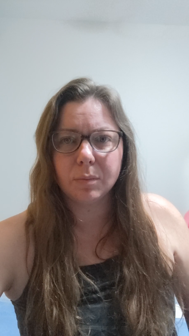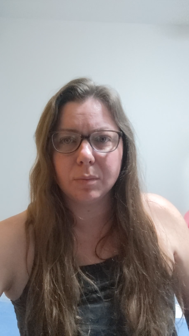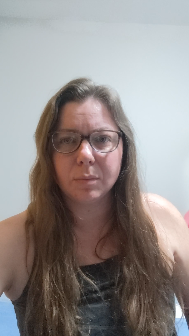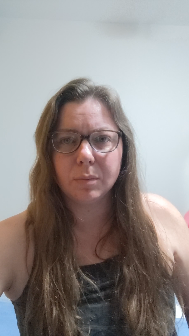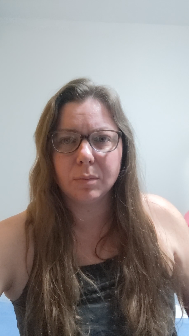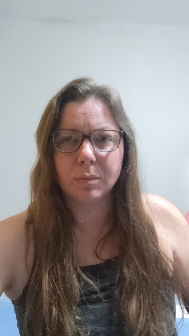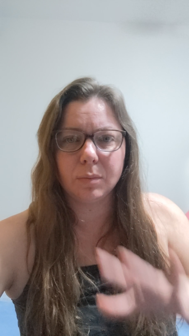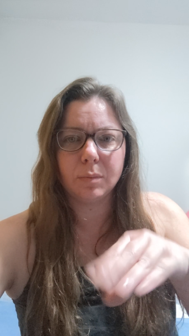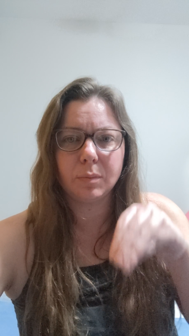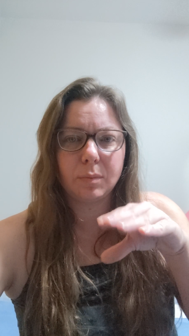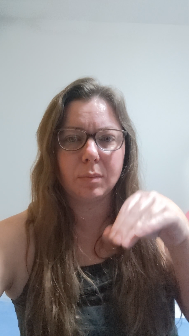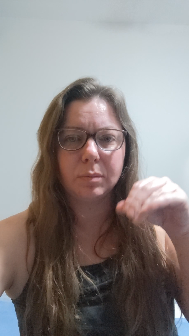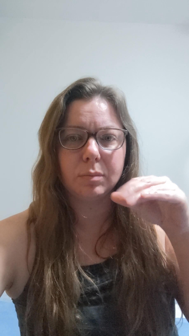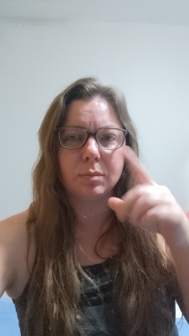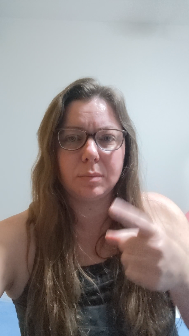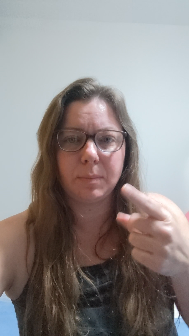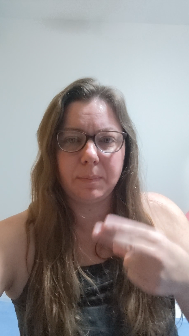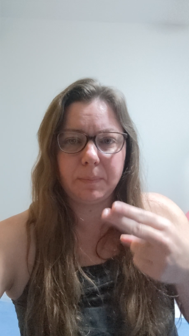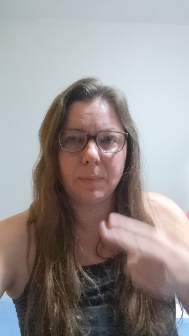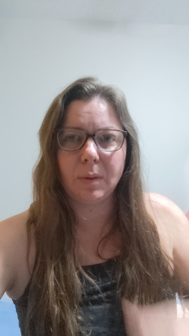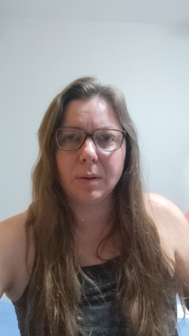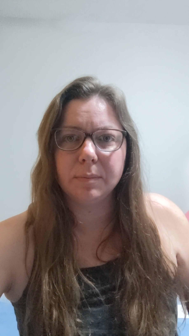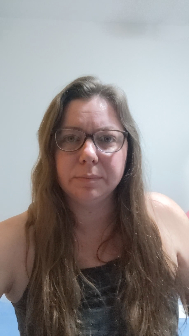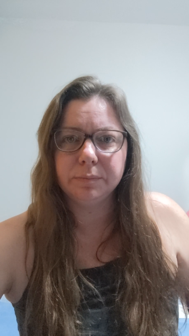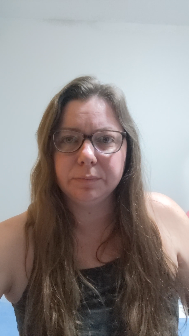pet's name